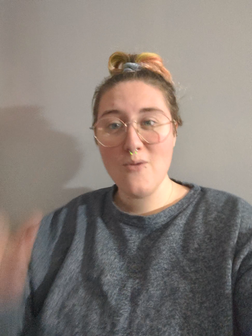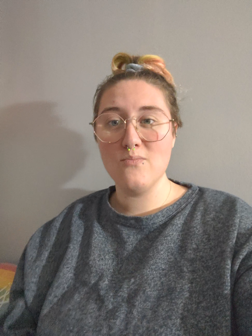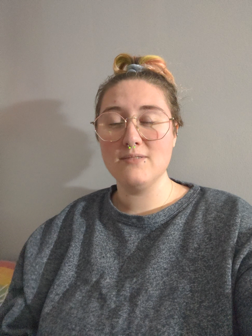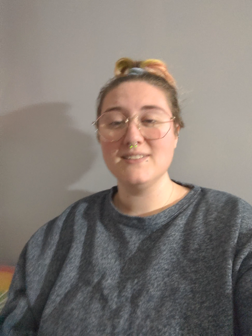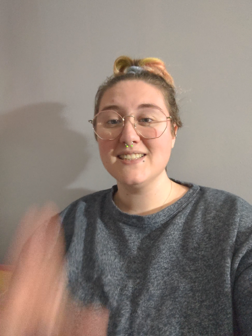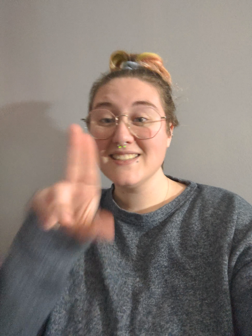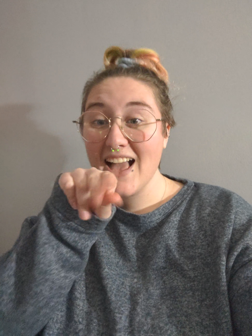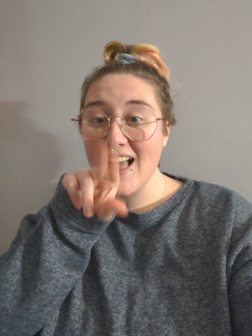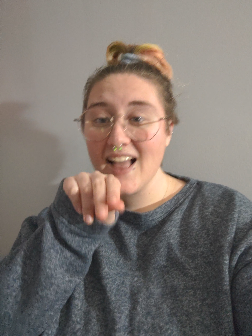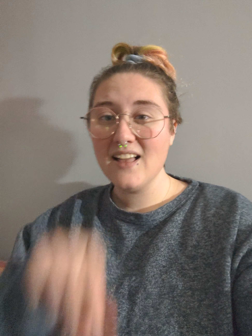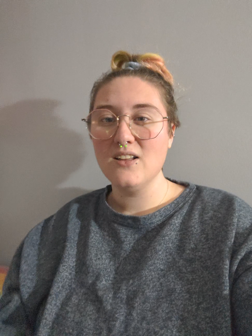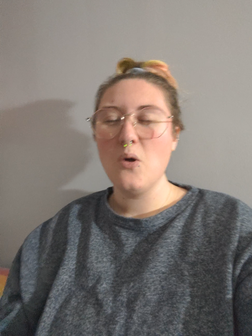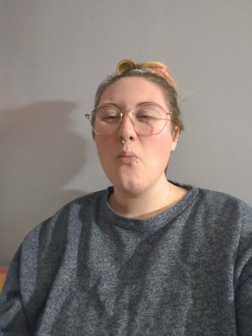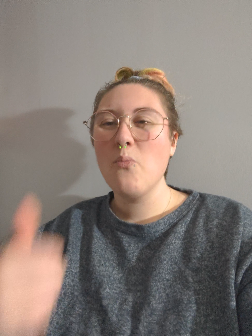duck